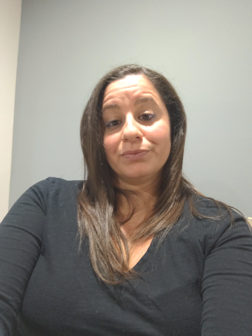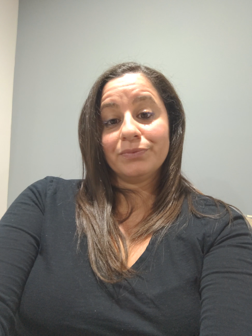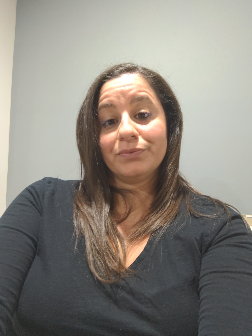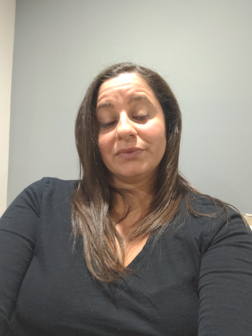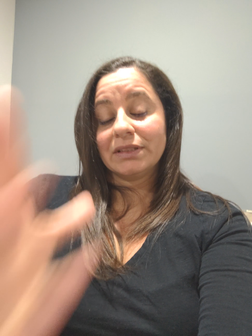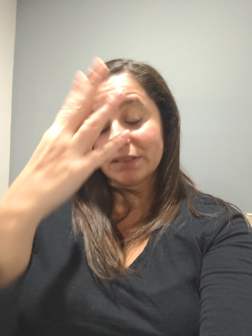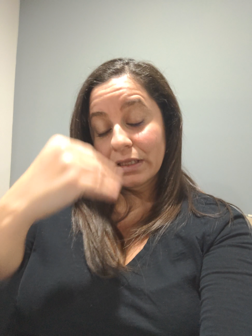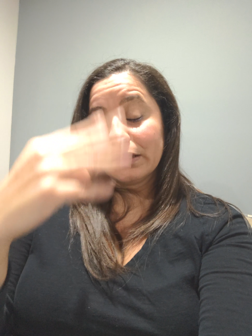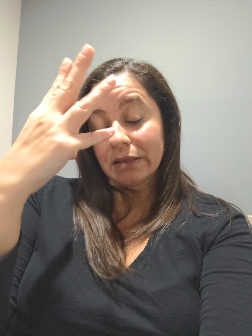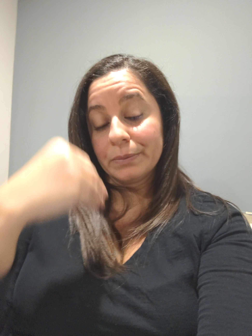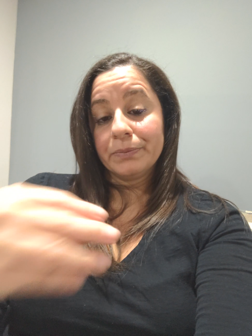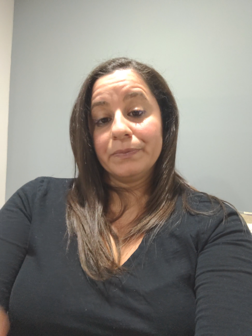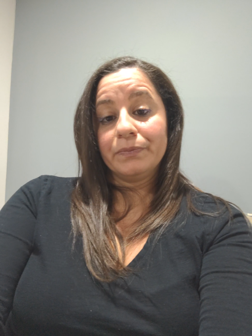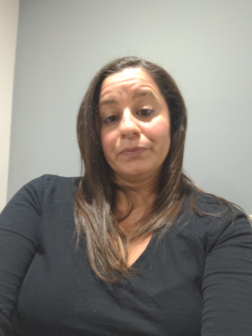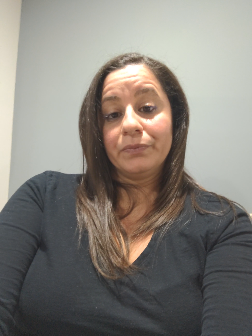sleepy